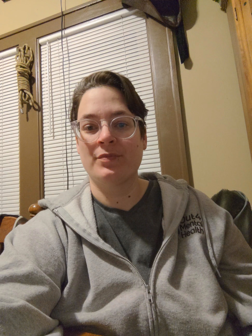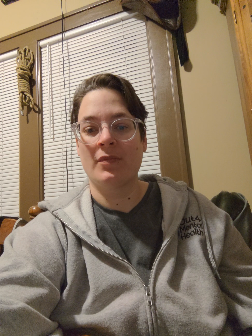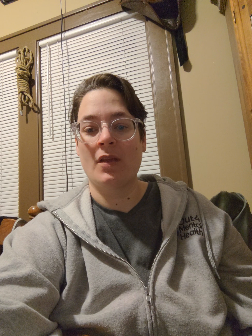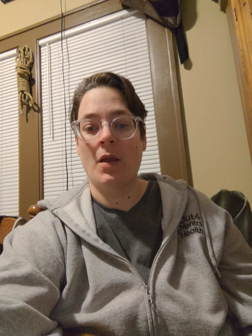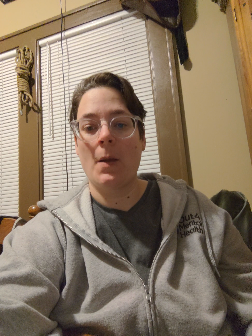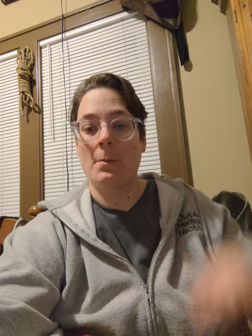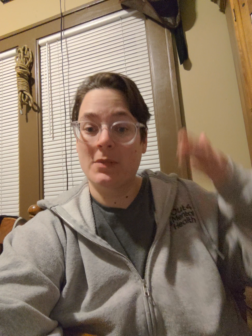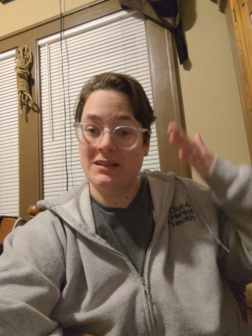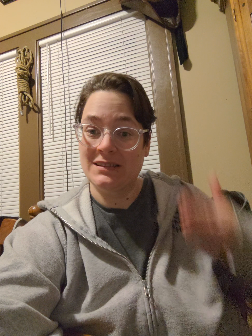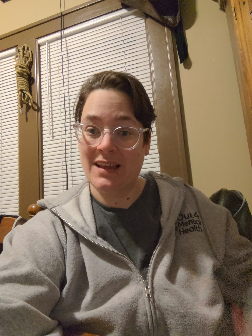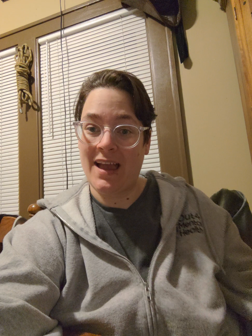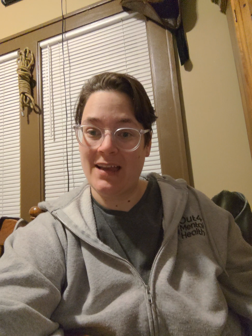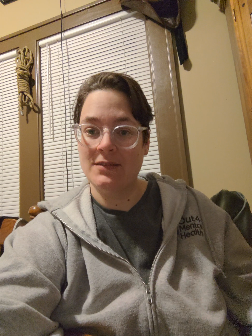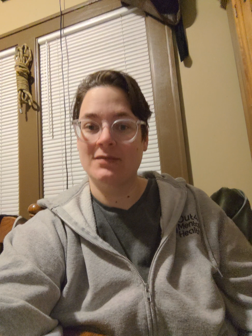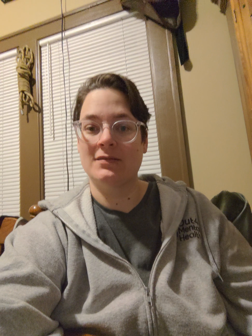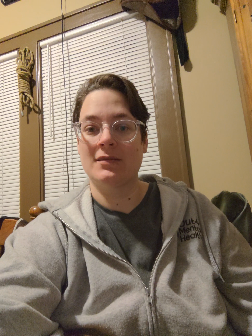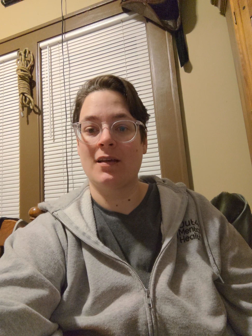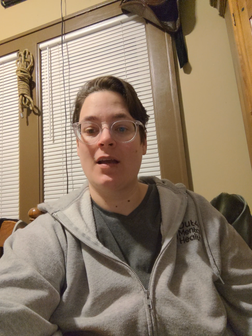beside